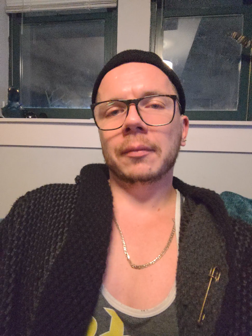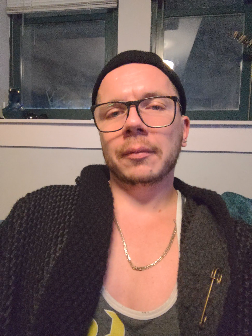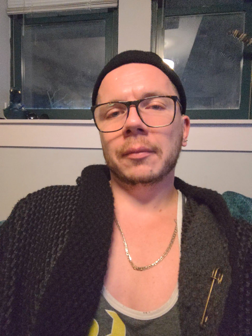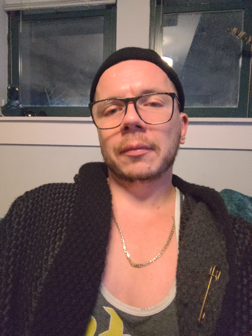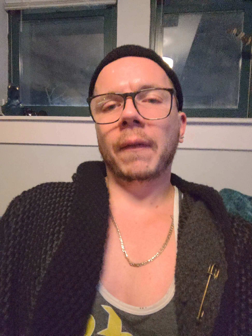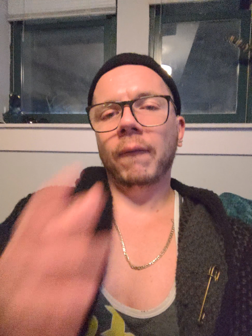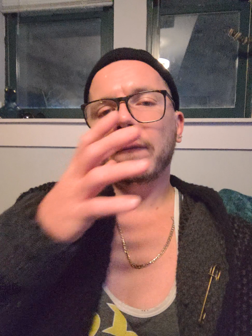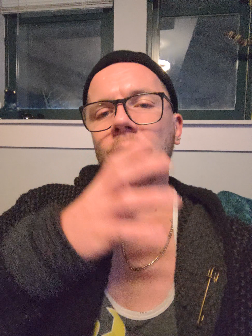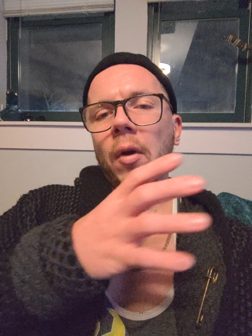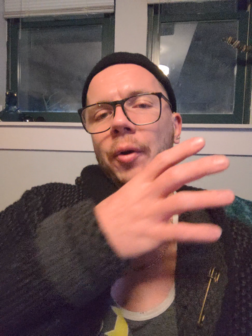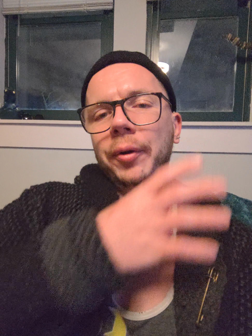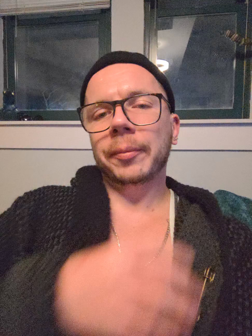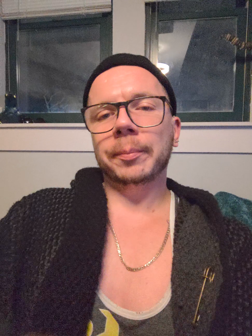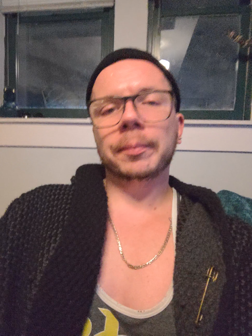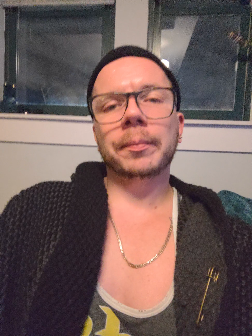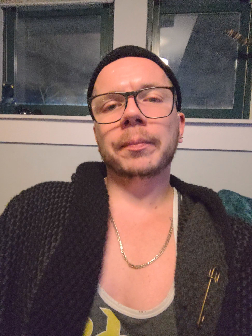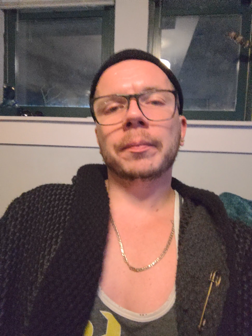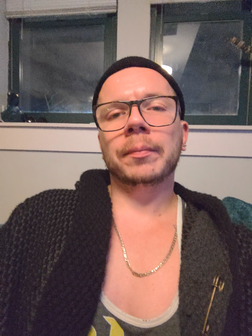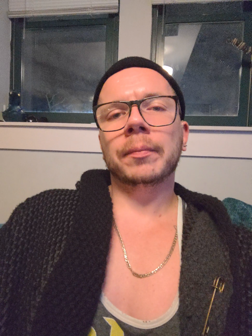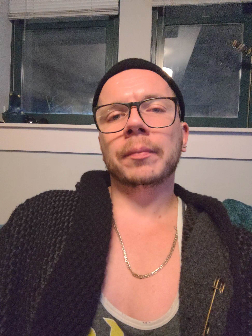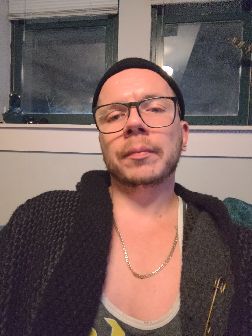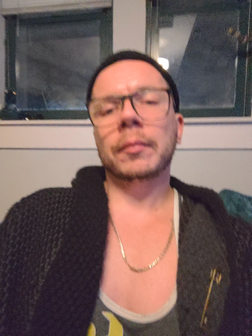farm